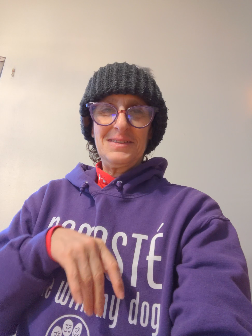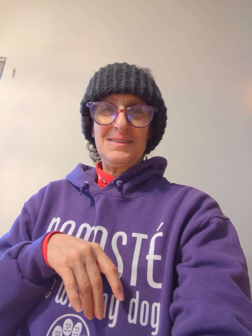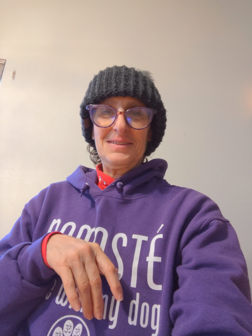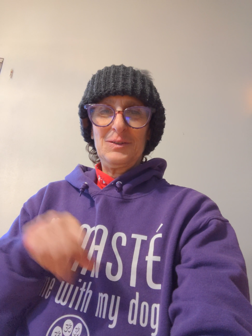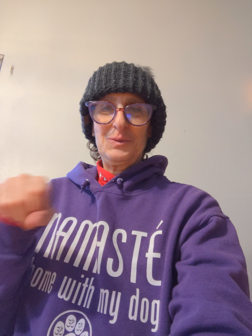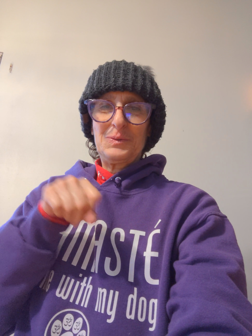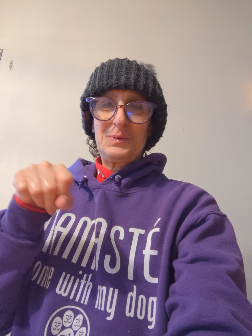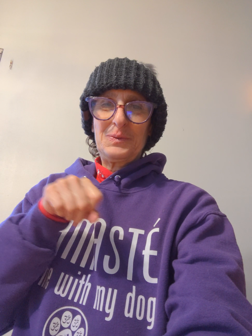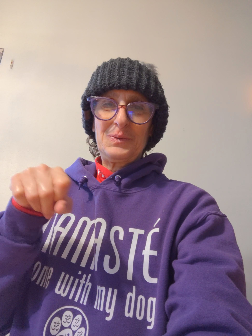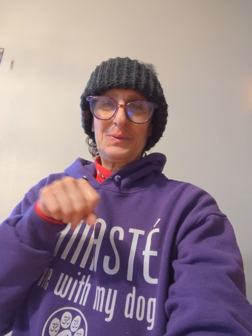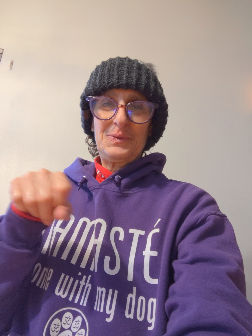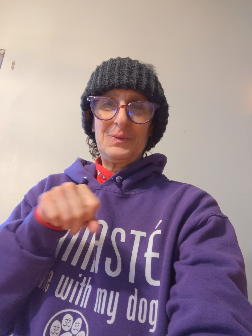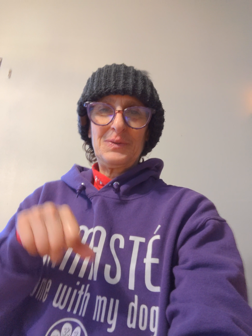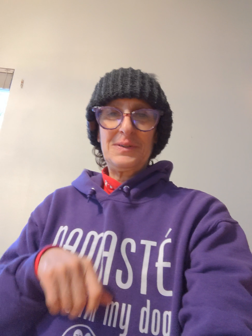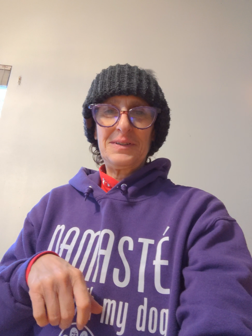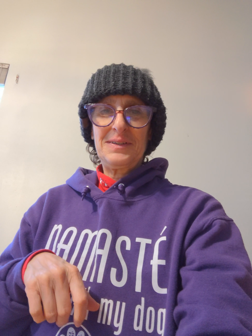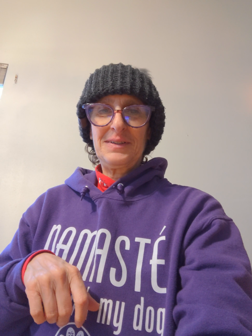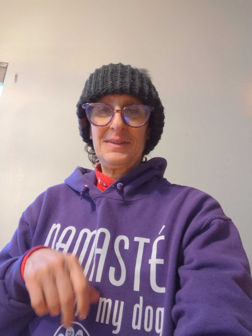shoe